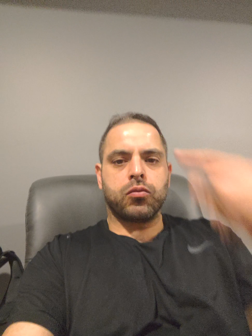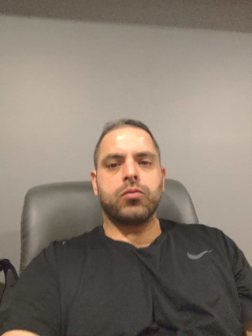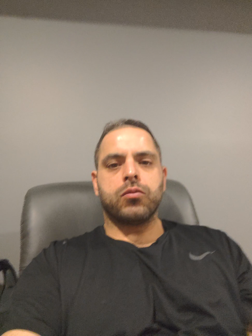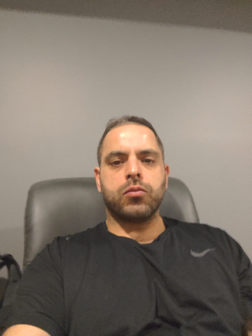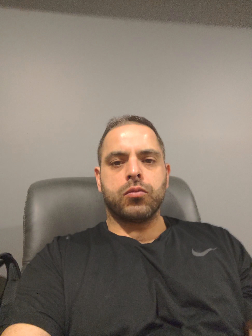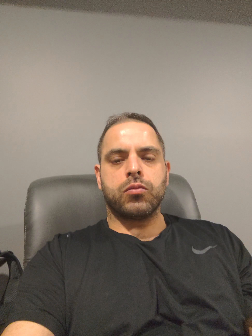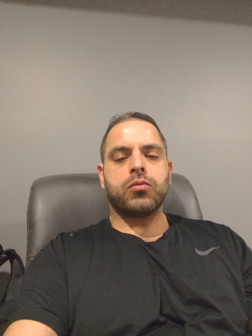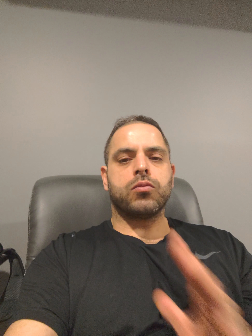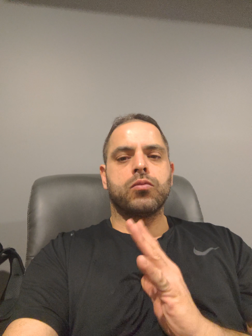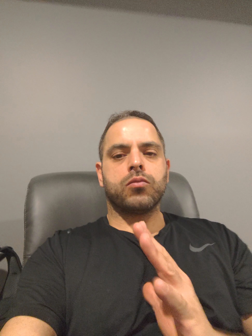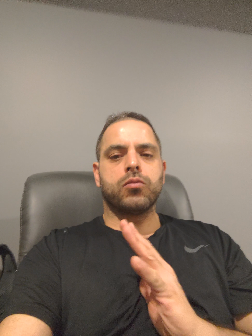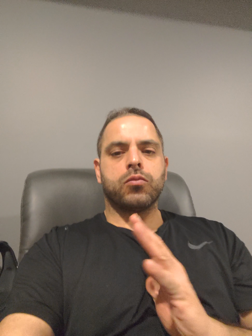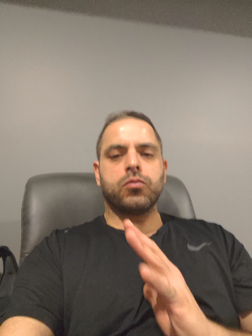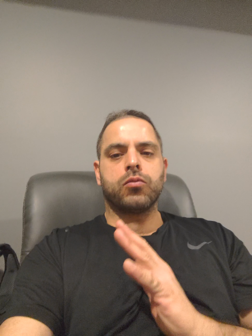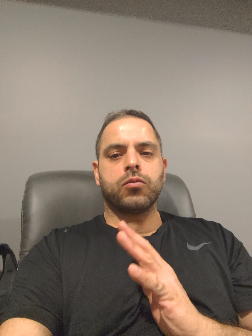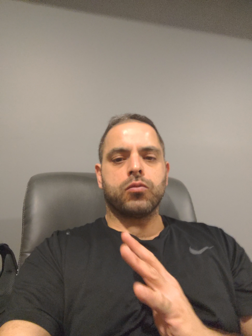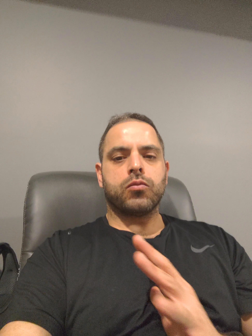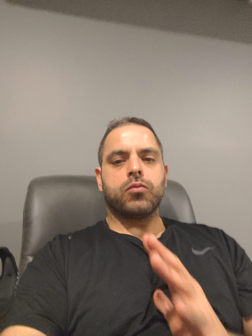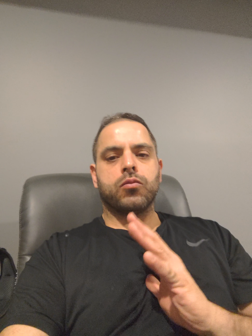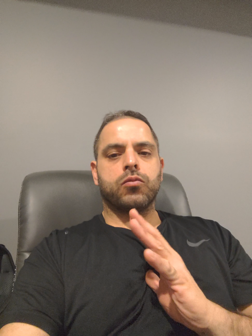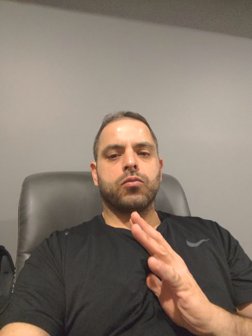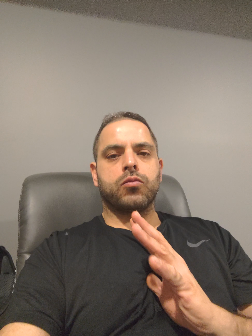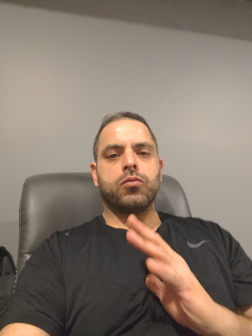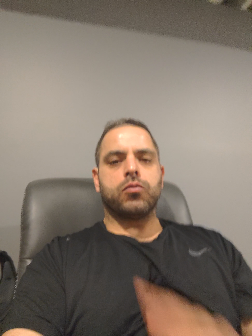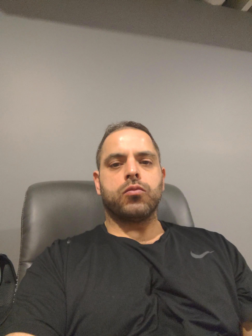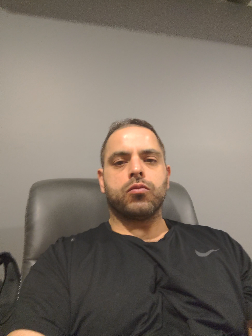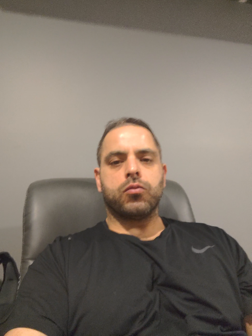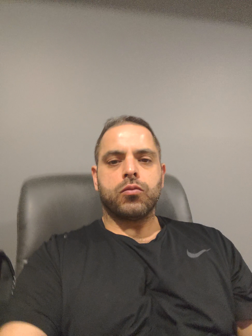fine